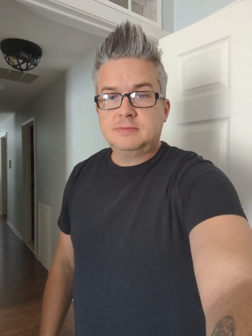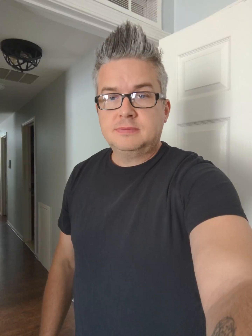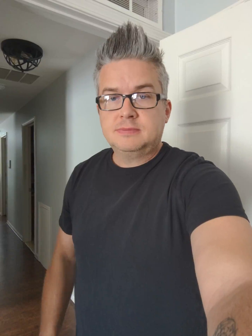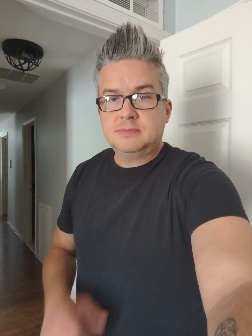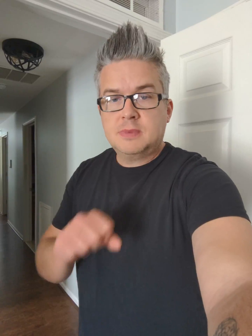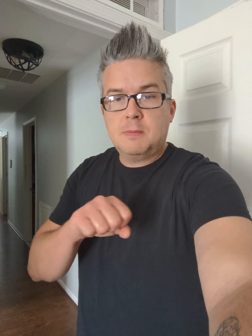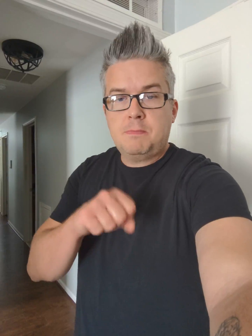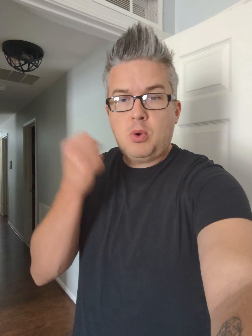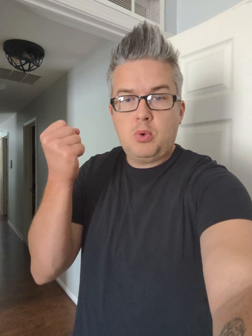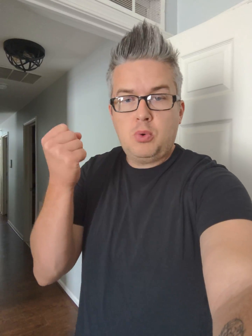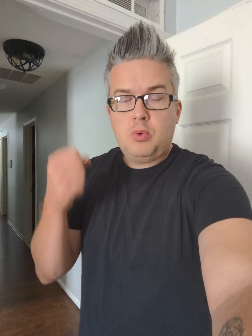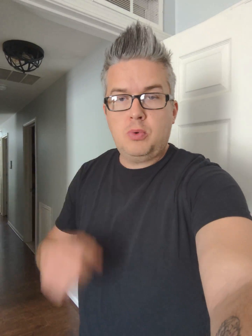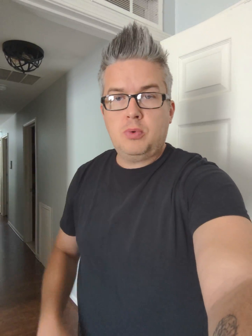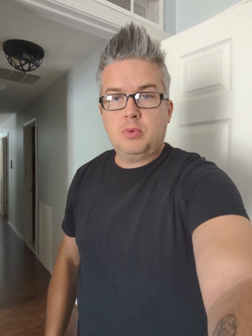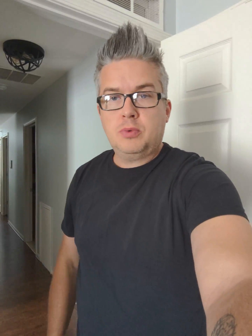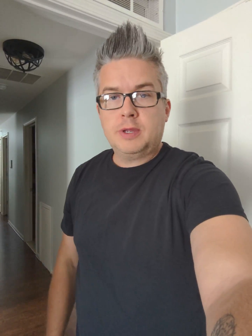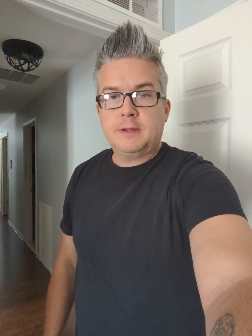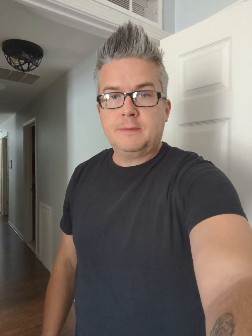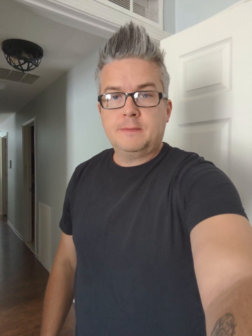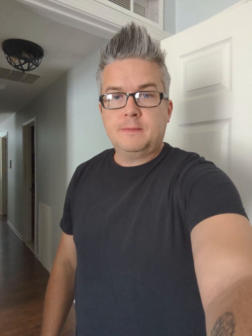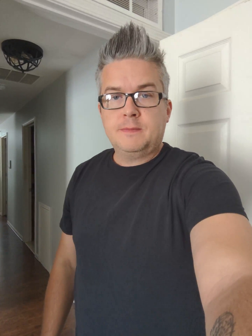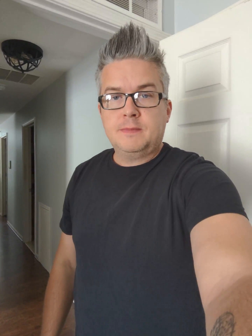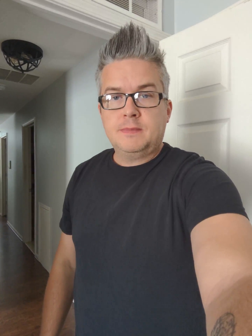broken